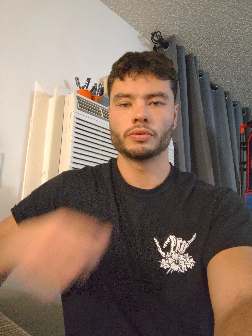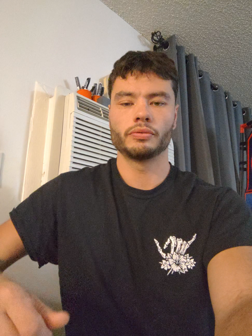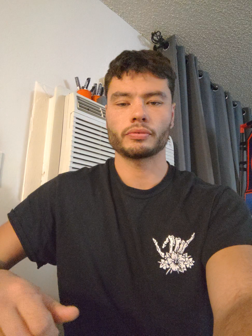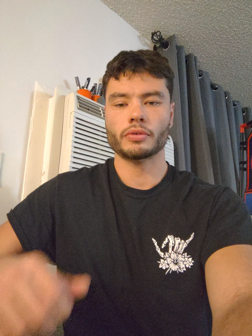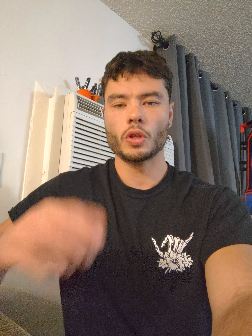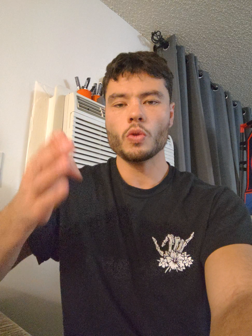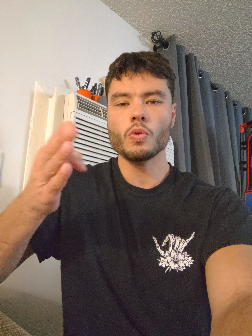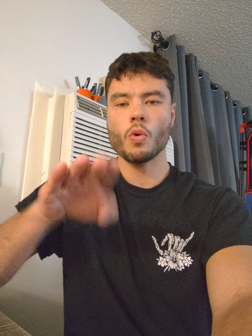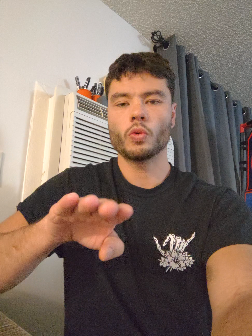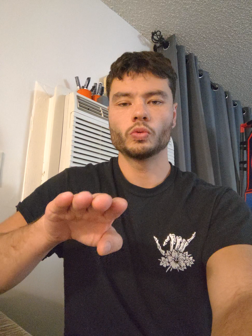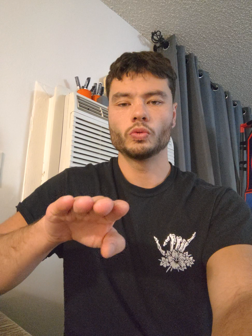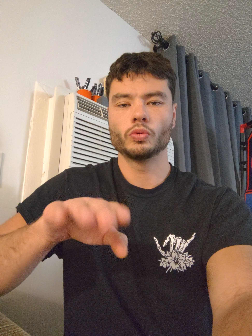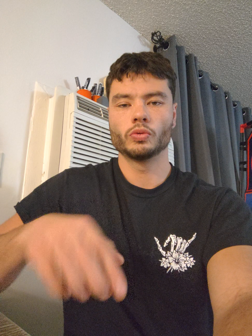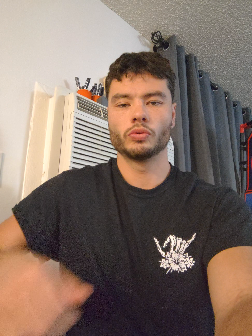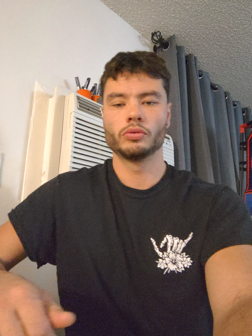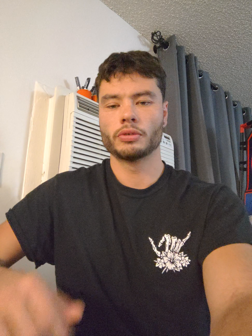close